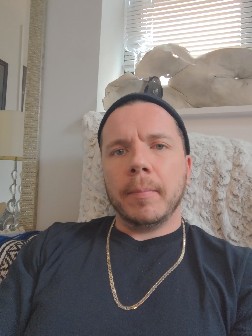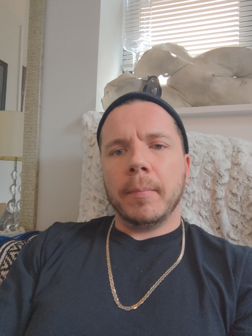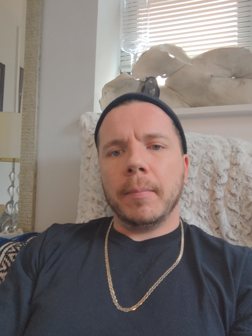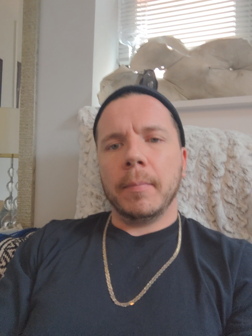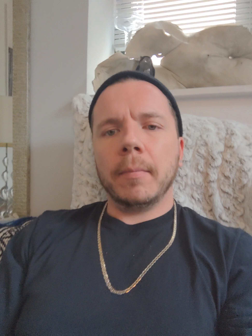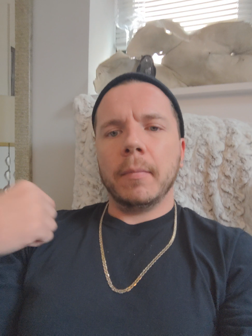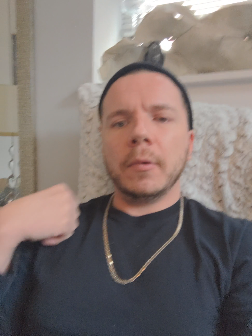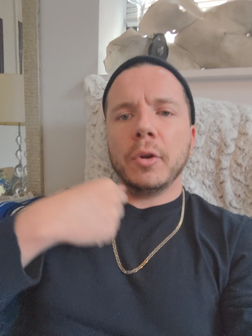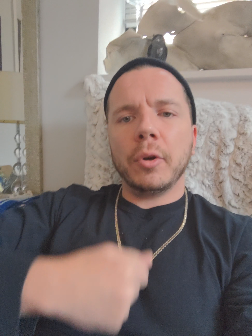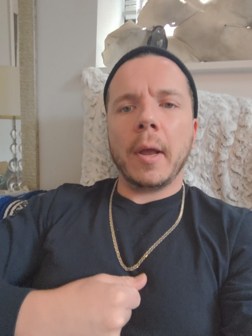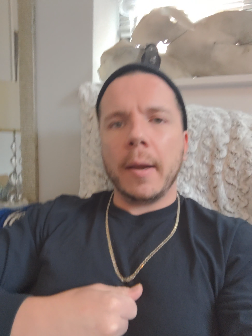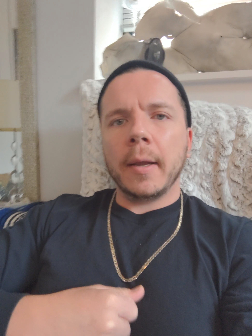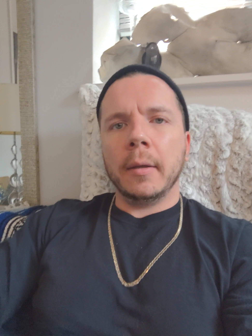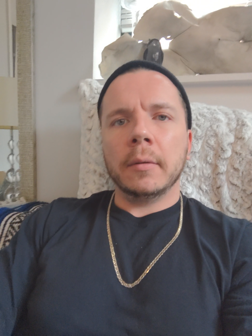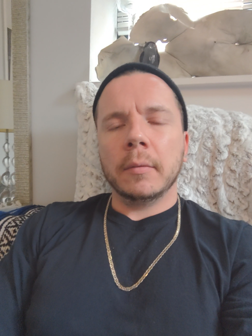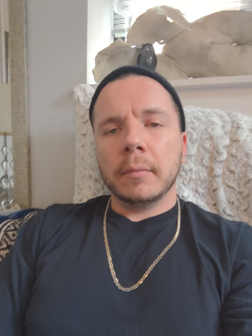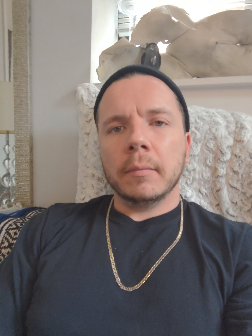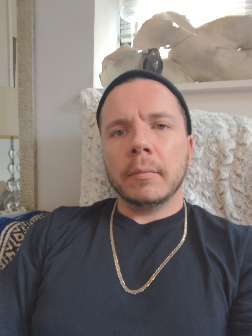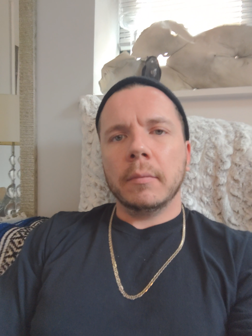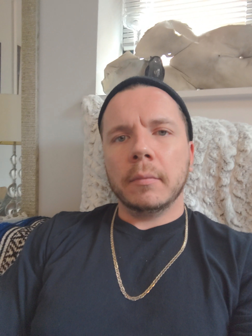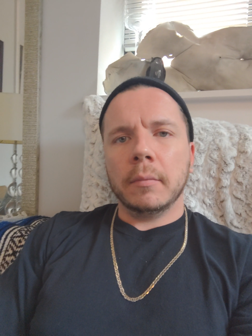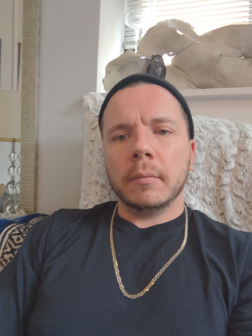jacket